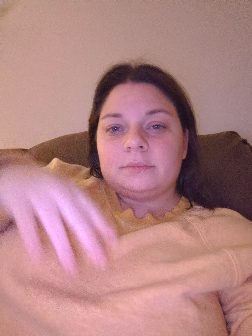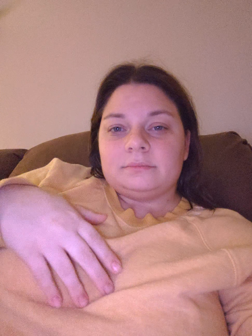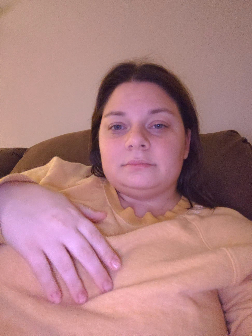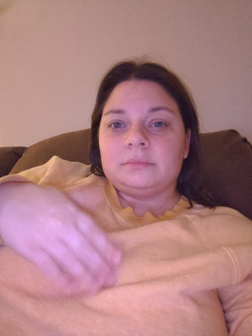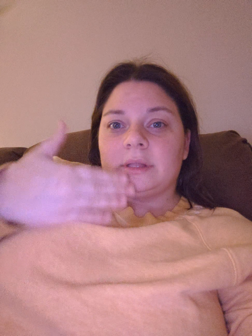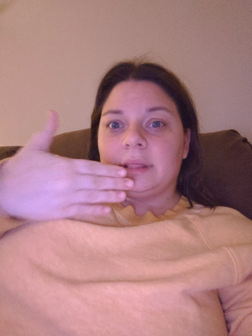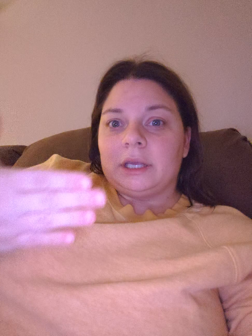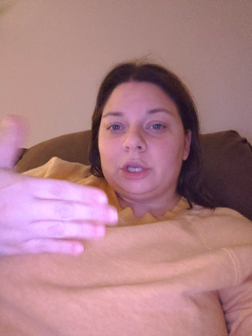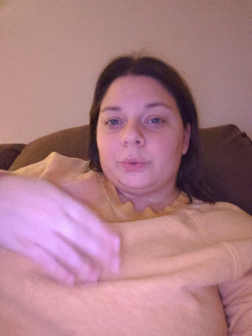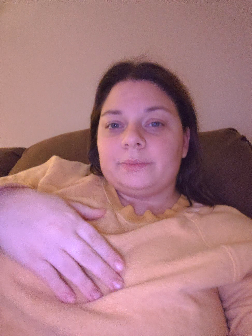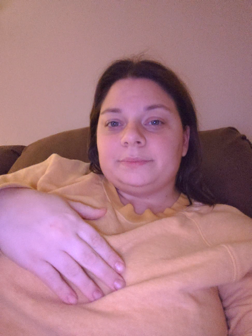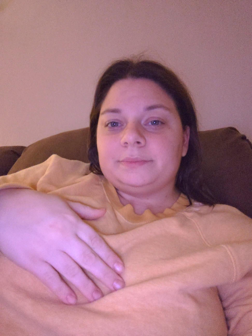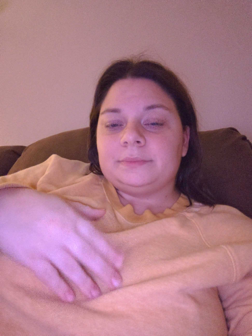thank you